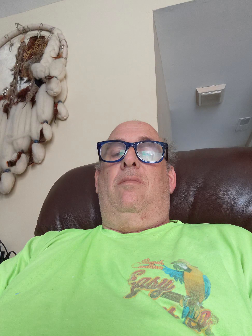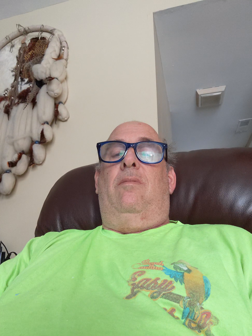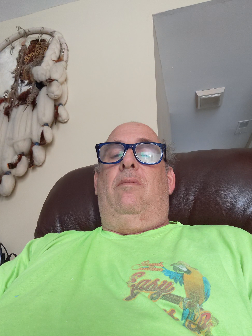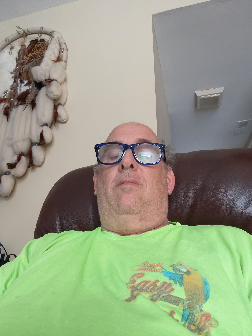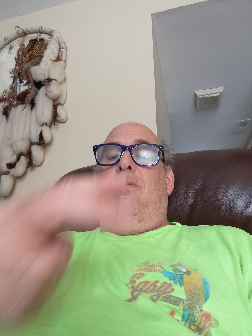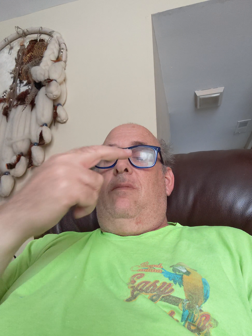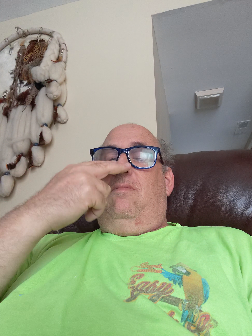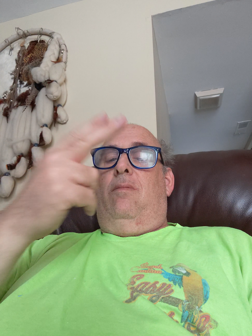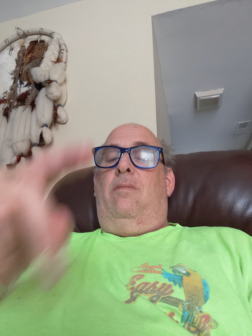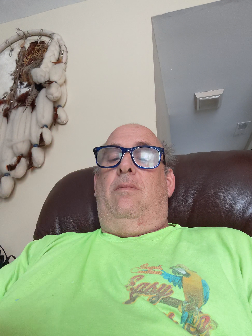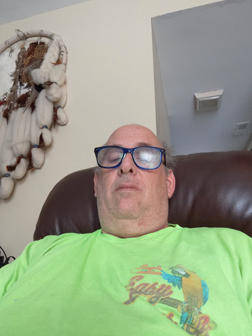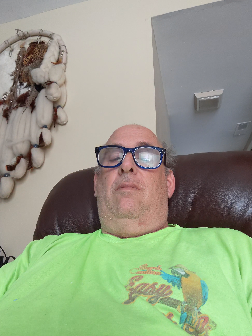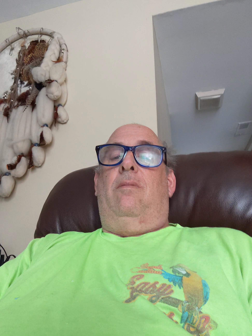see